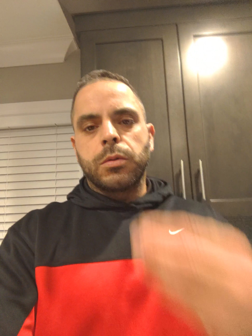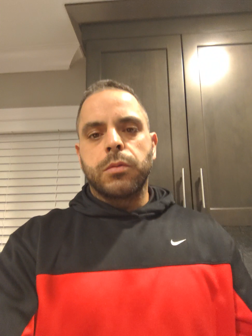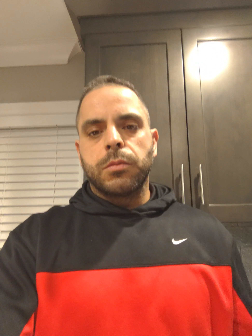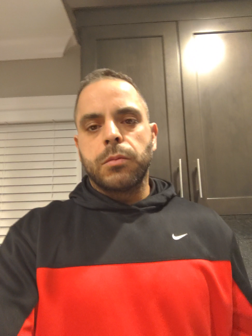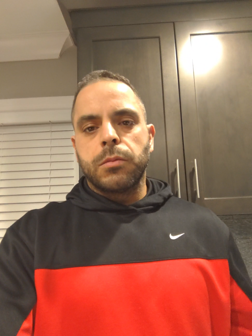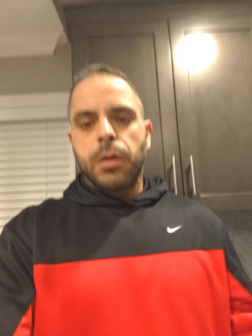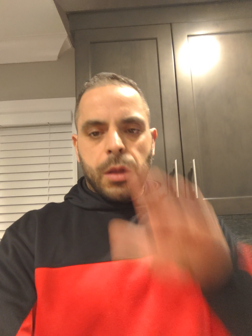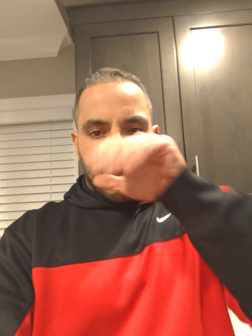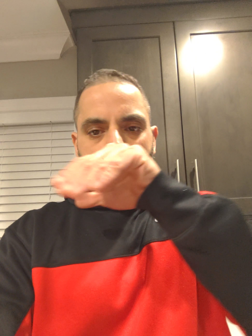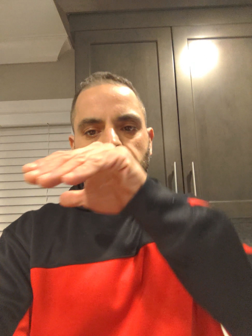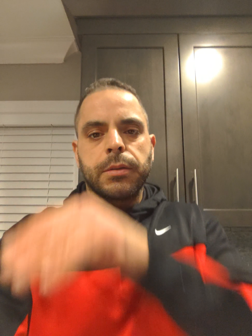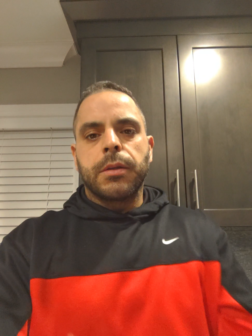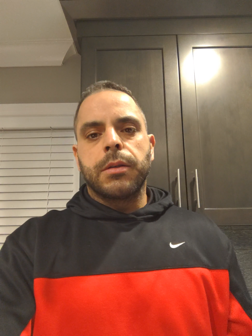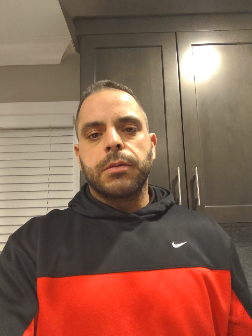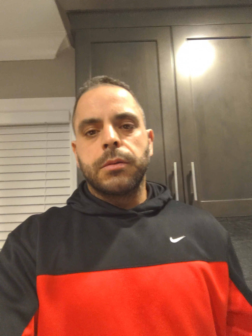elephant